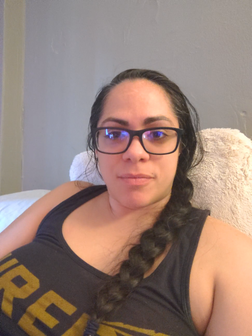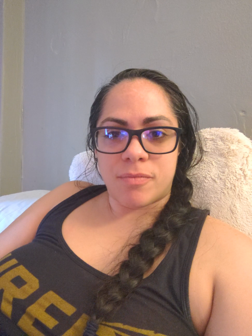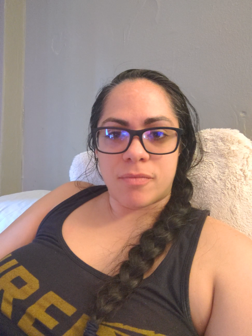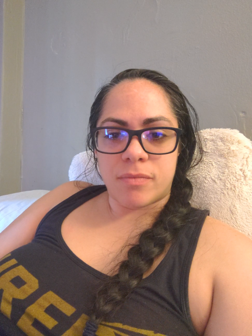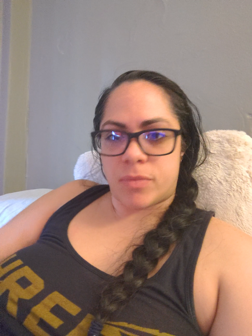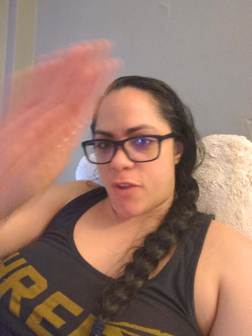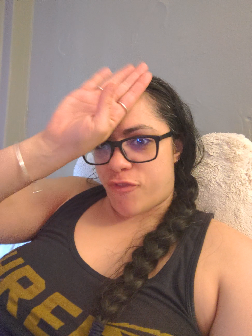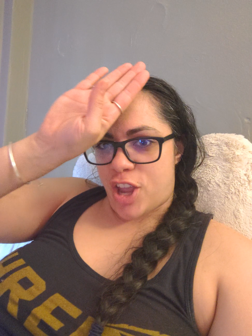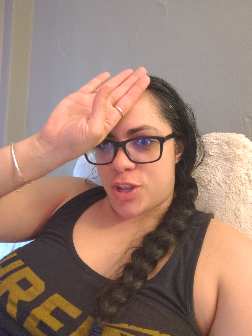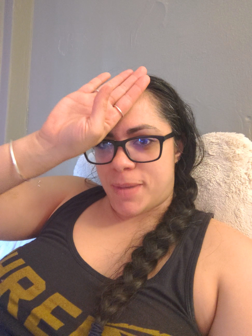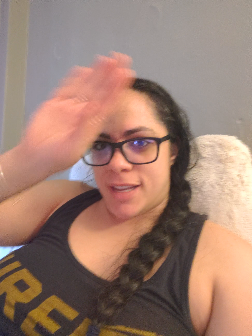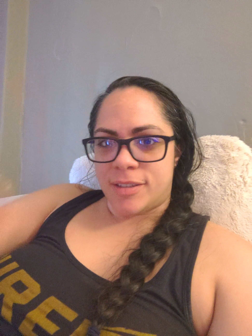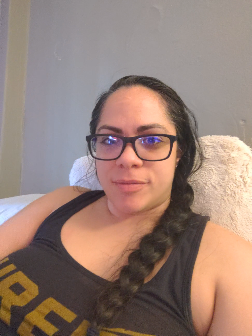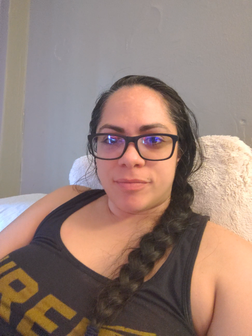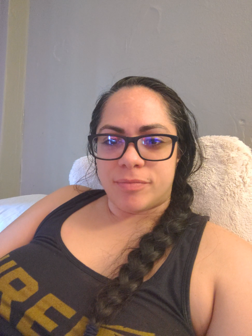fireman